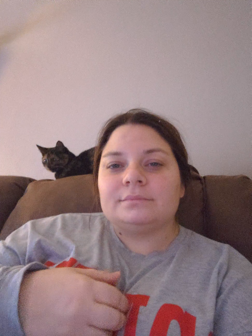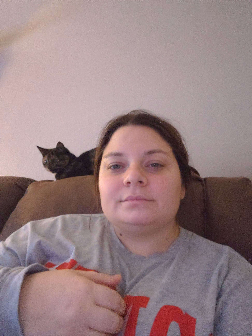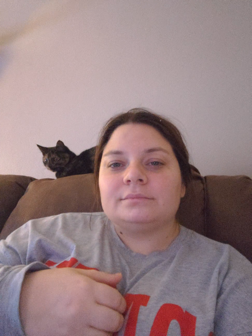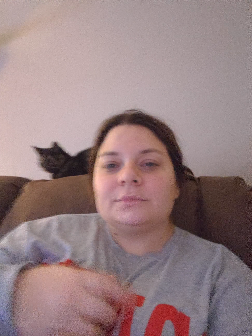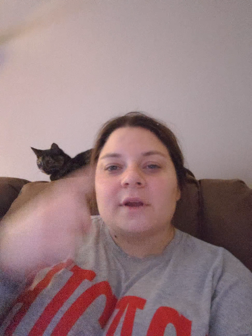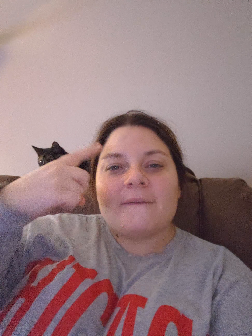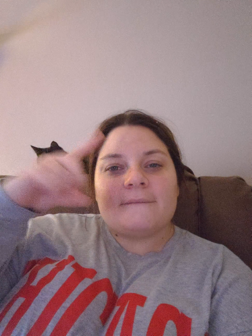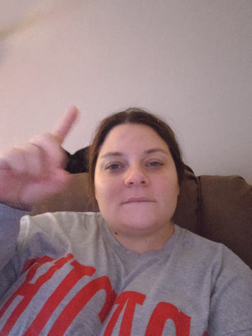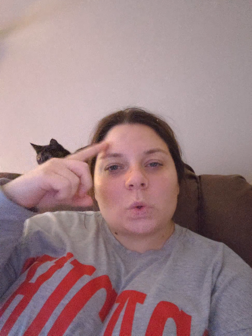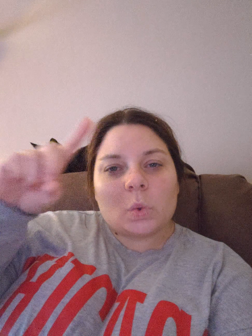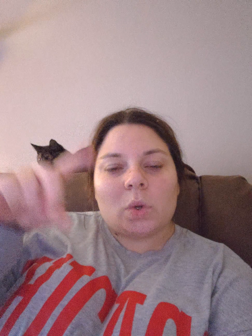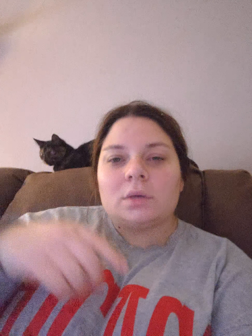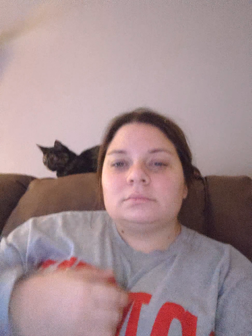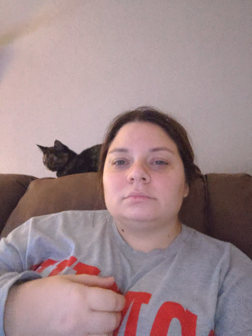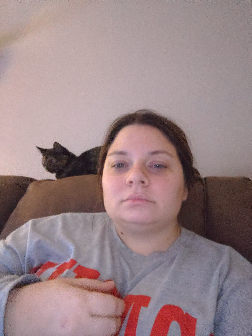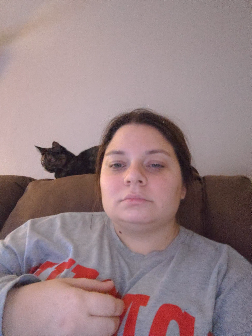for